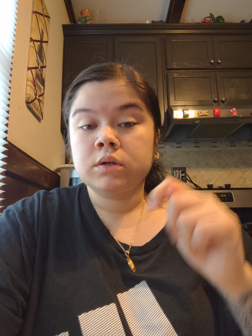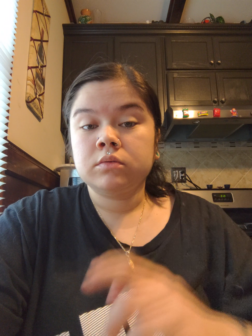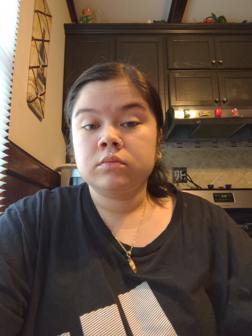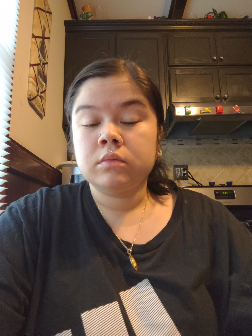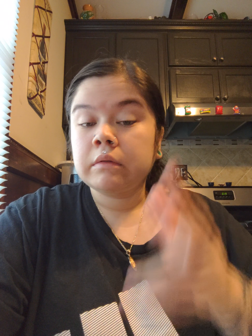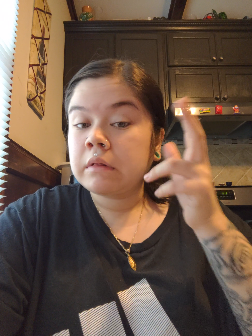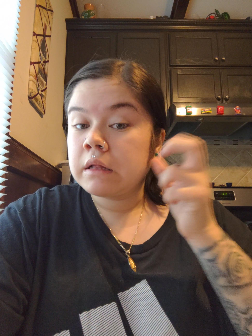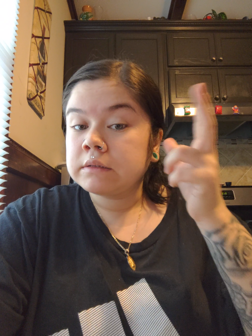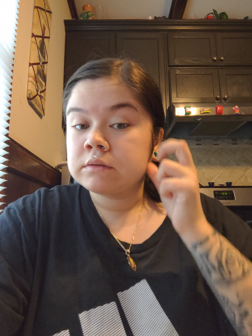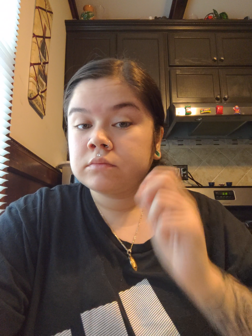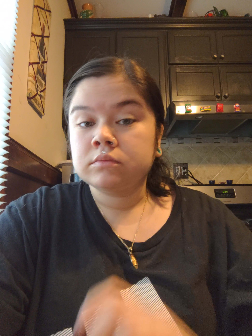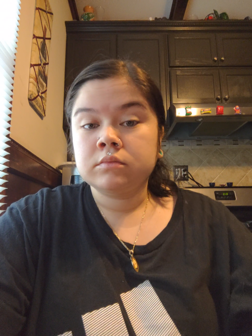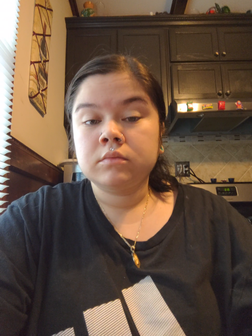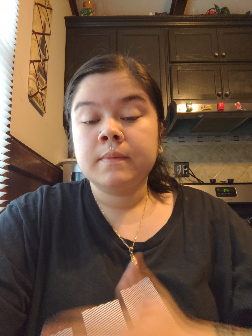listen